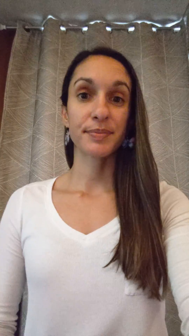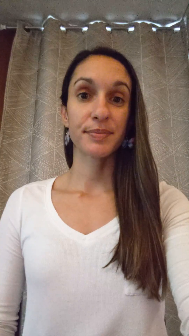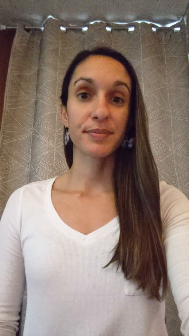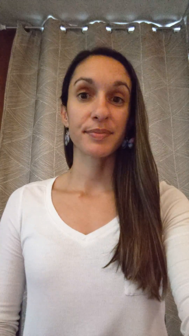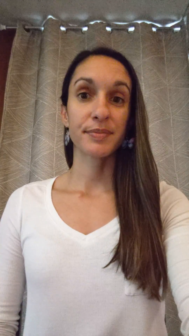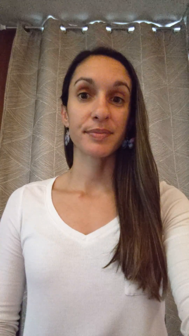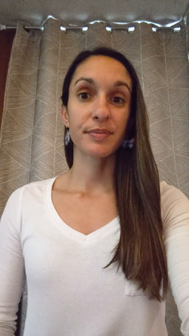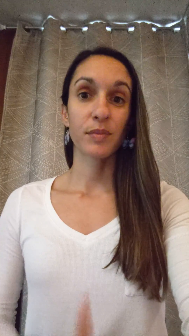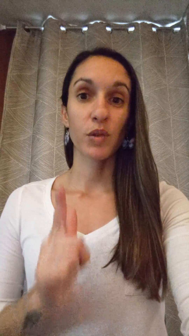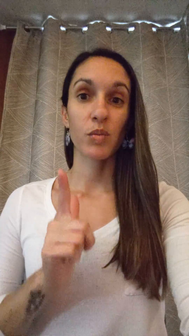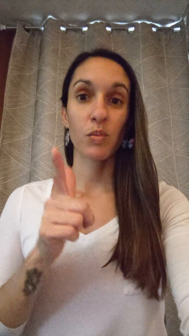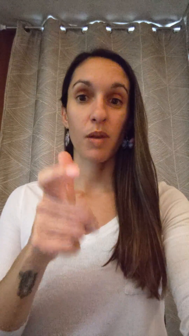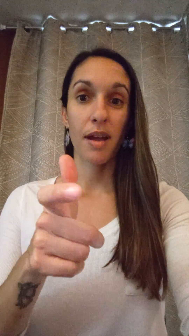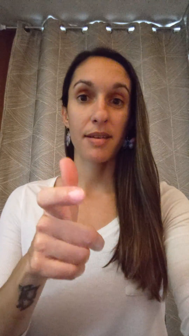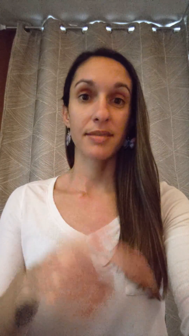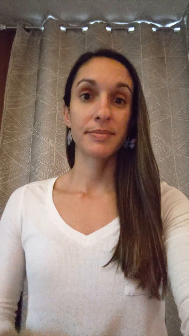run